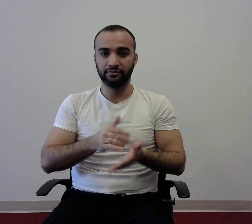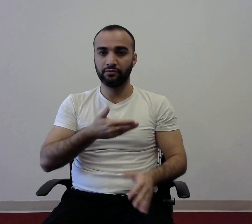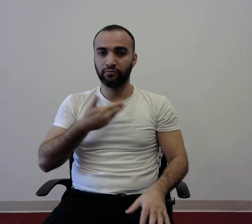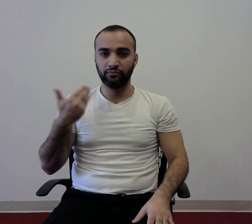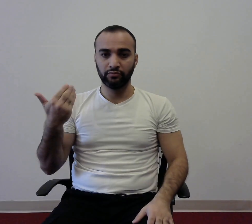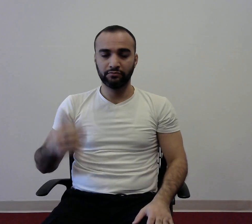yoxdur